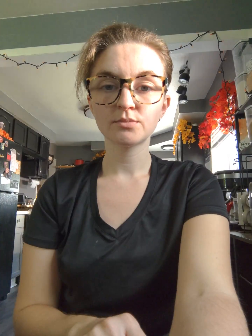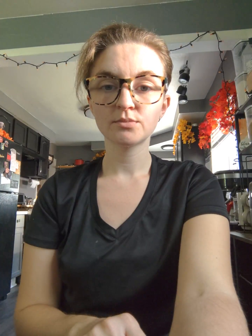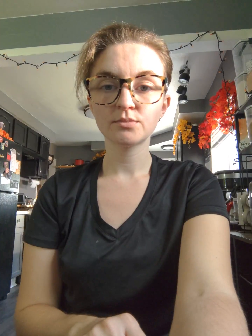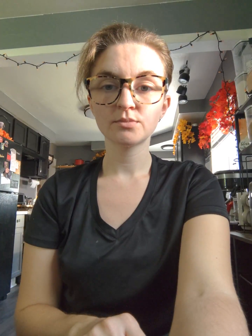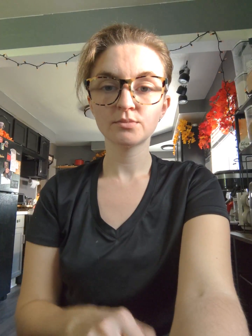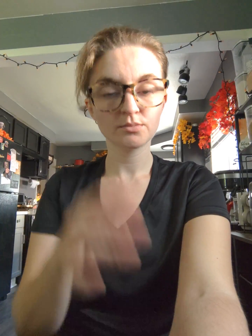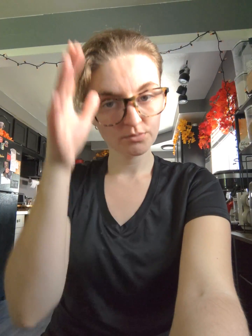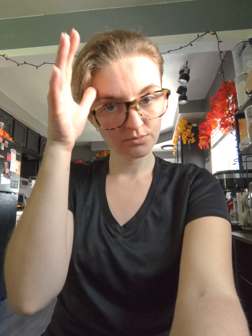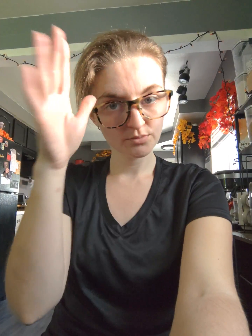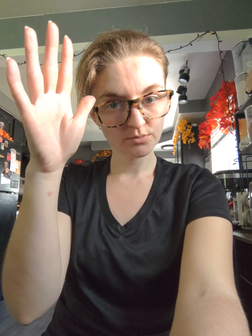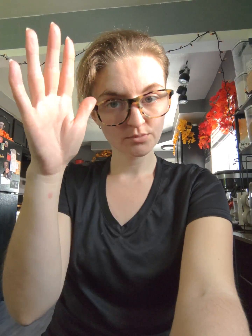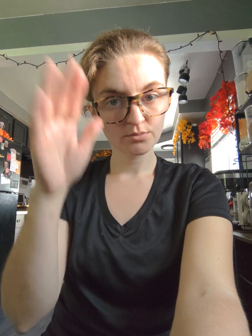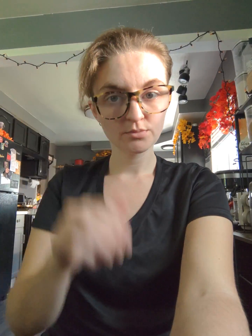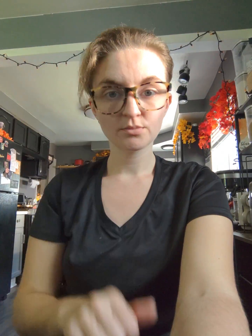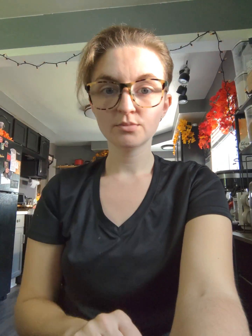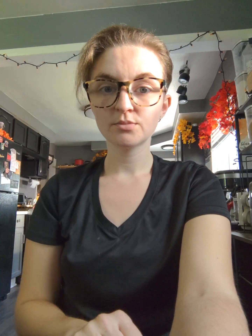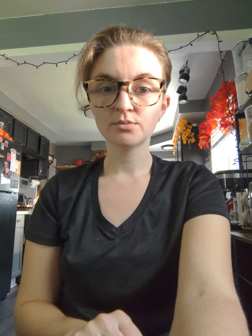moose